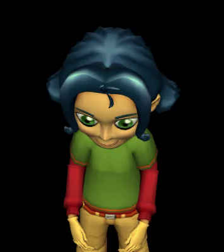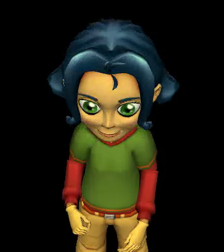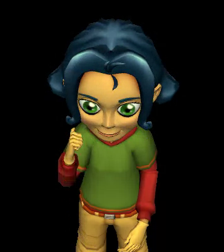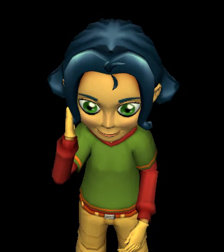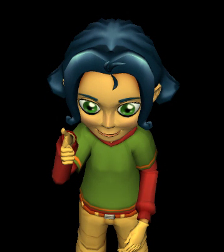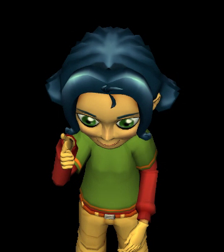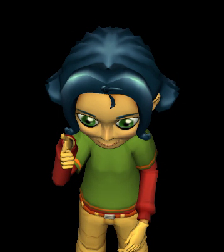غدا